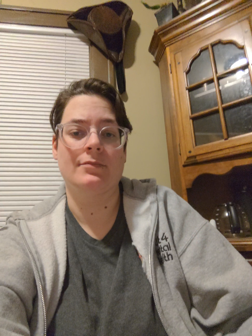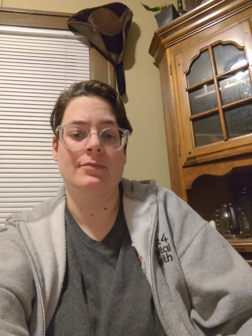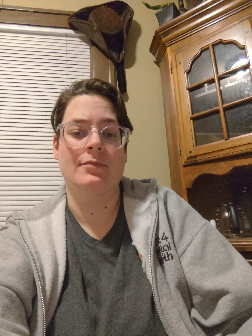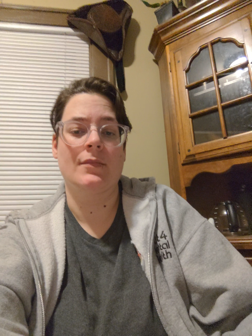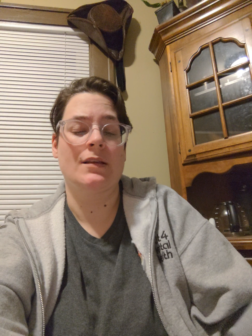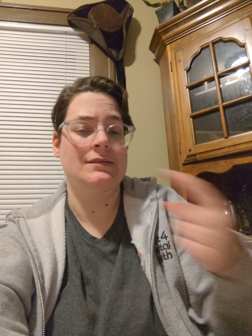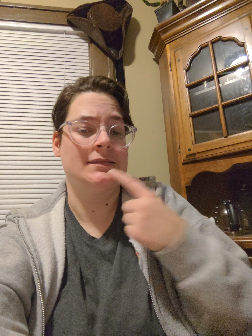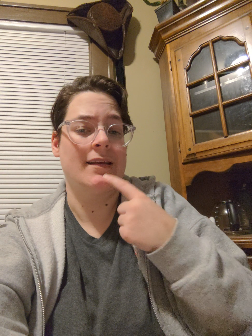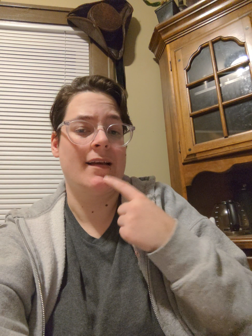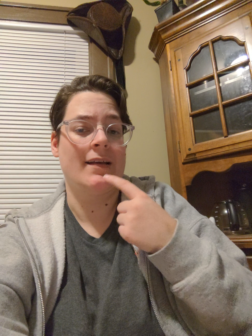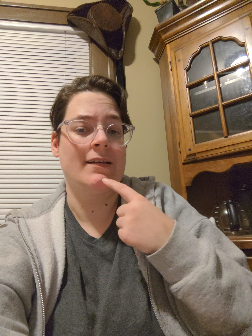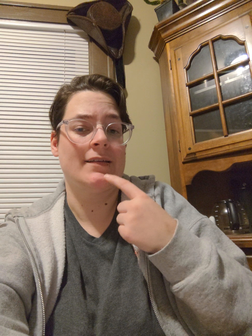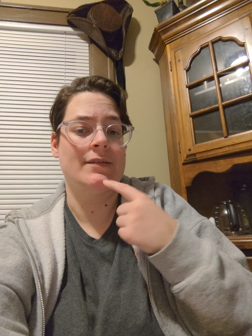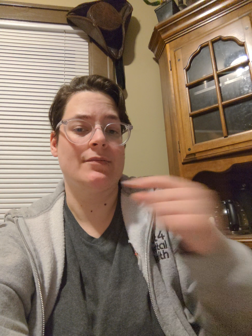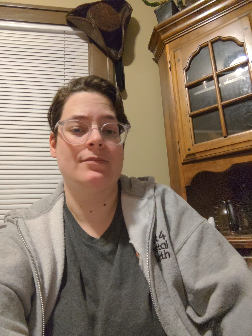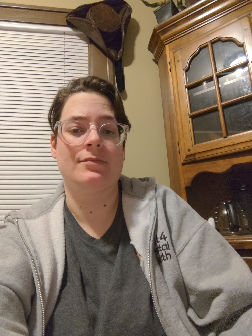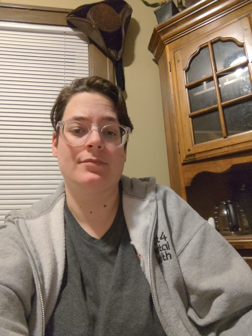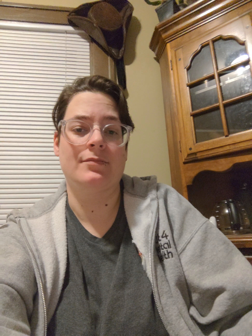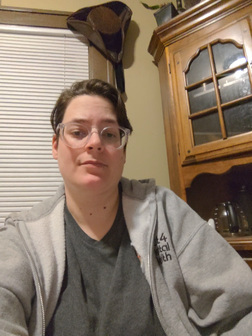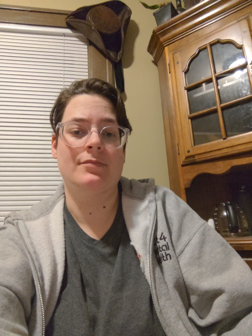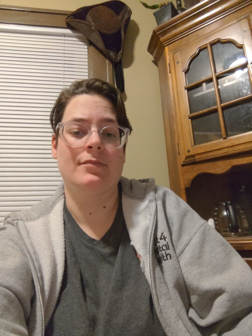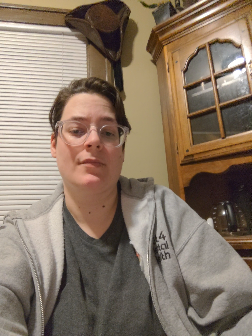say